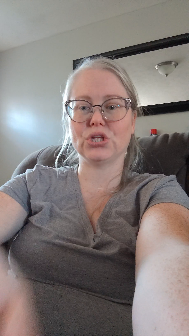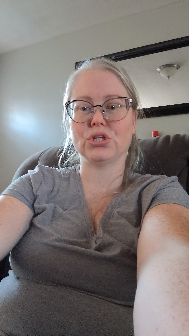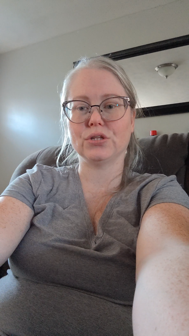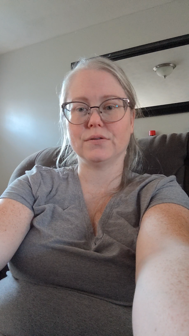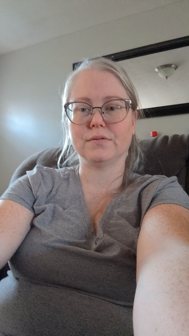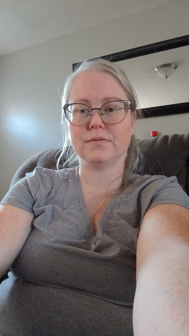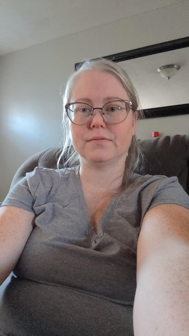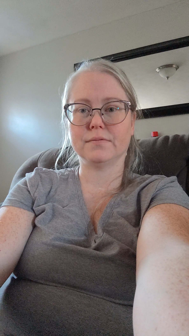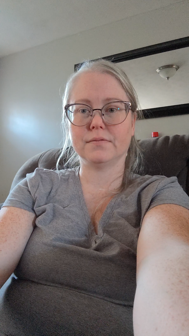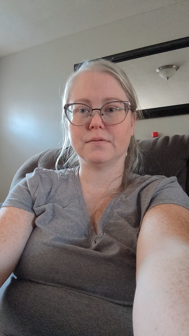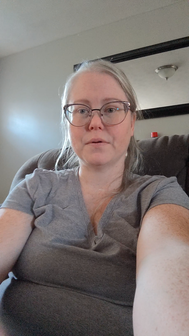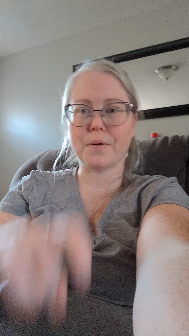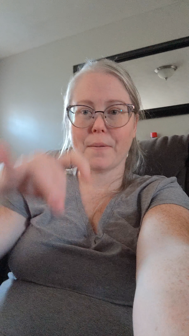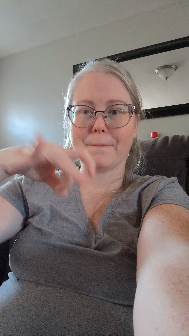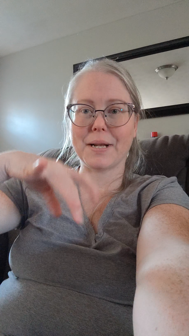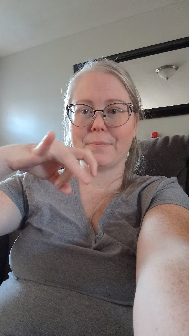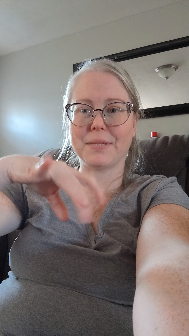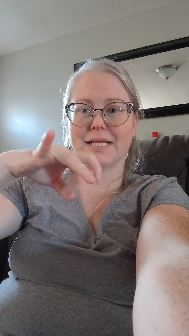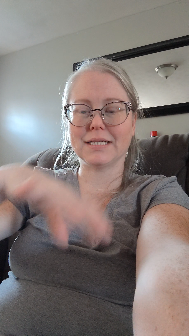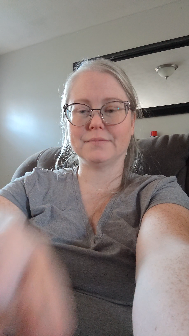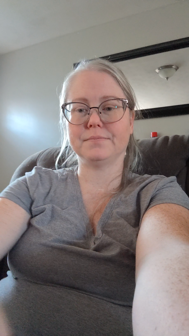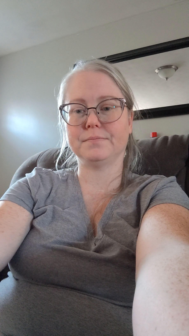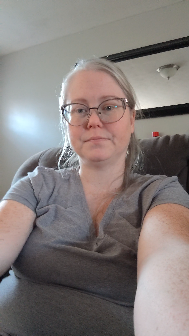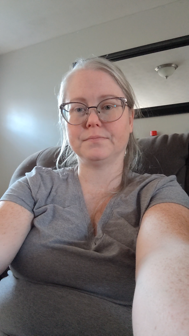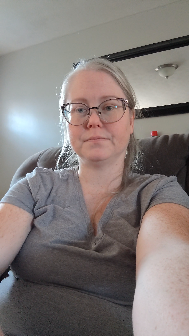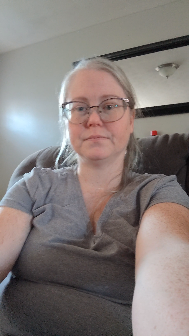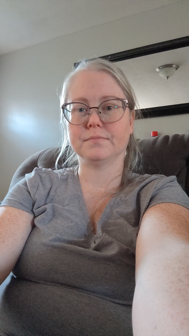pumpkin